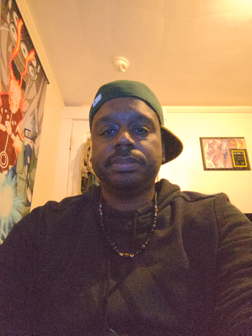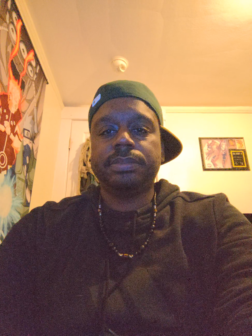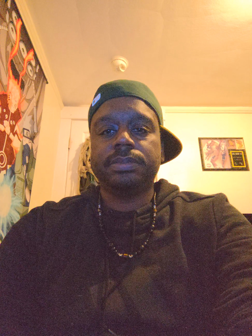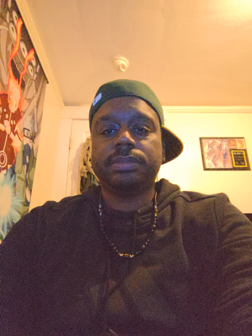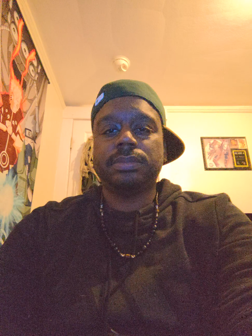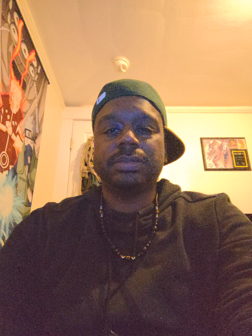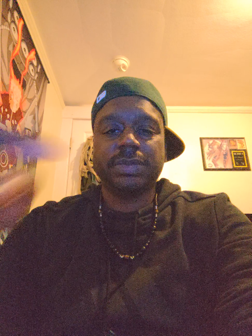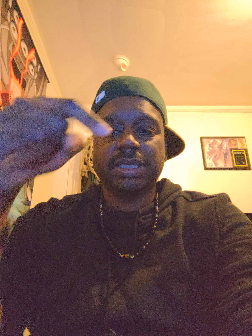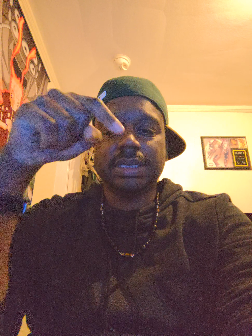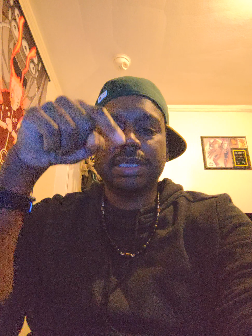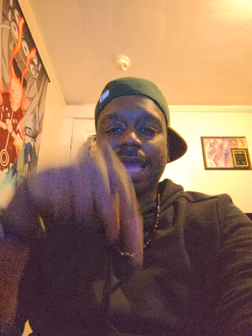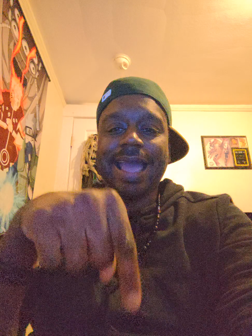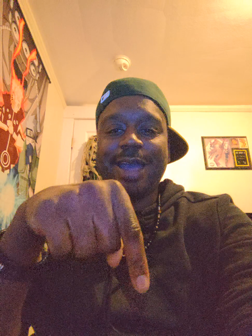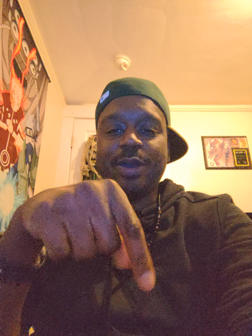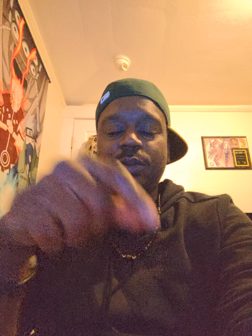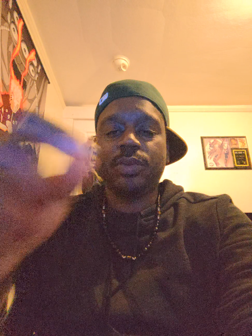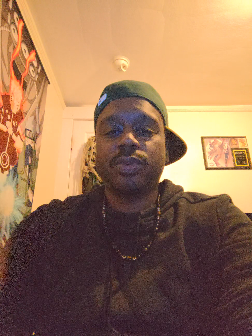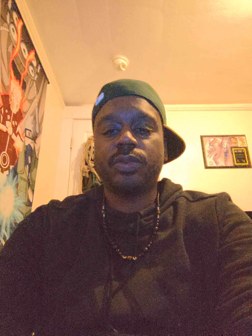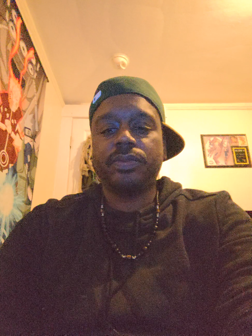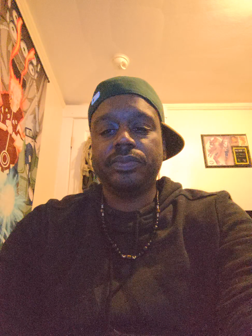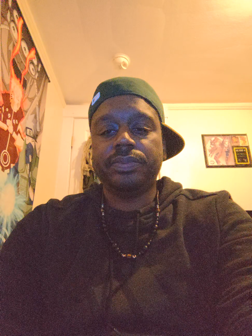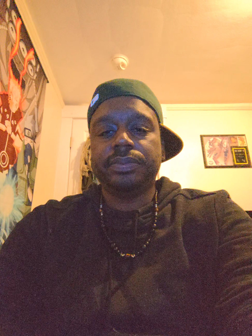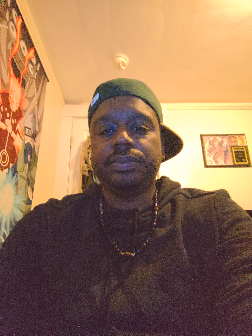down